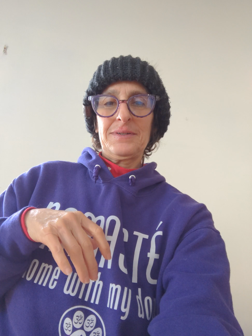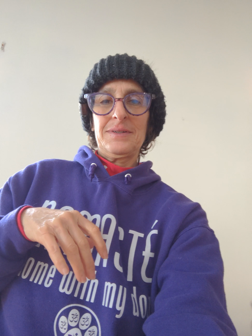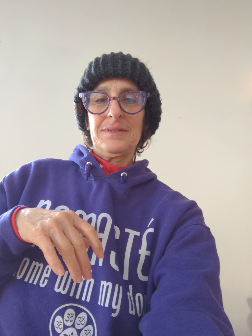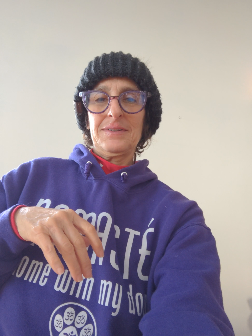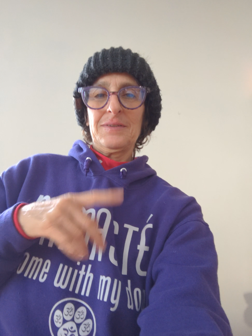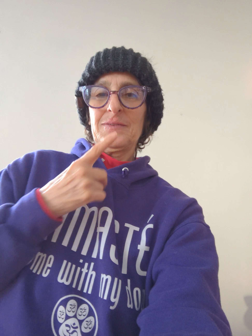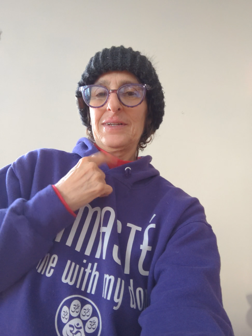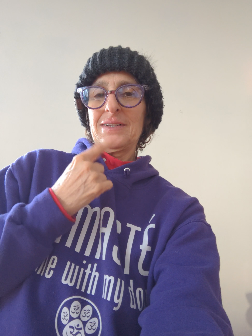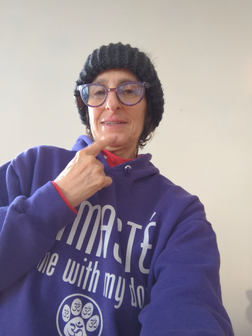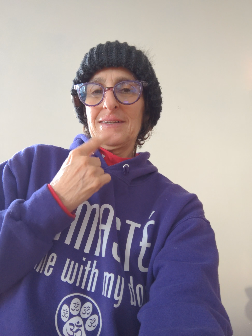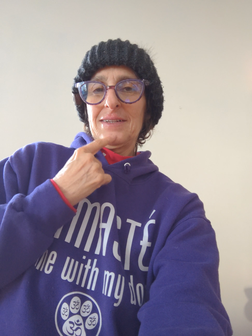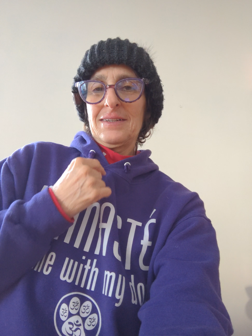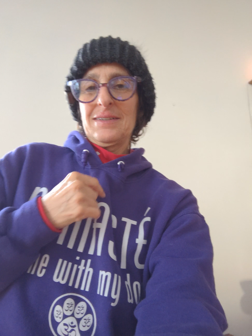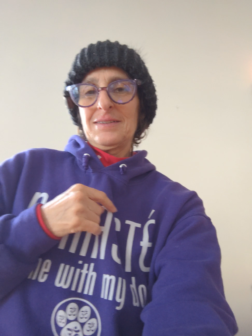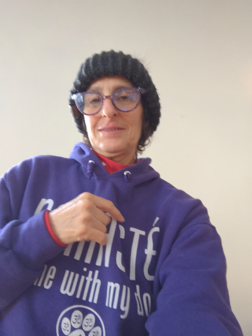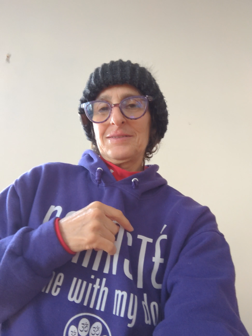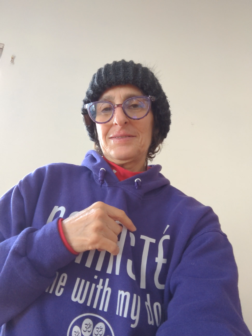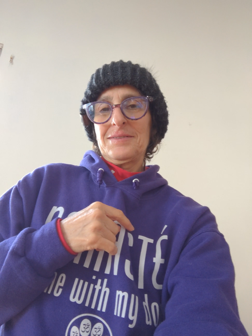red